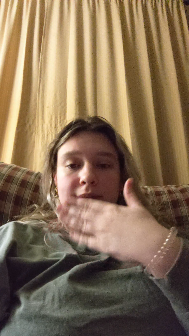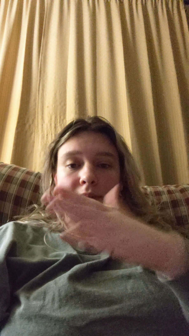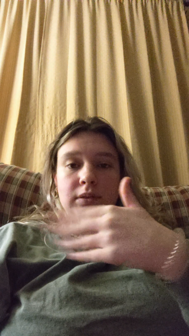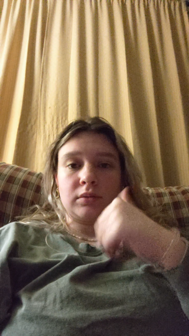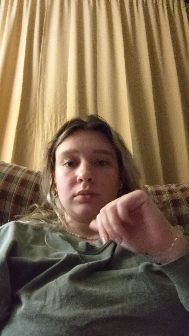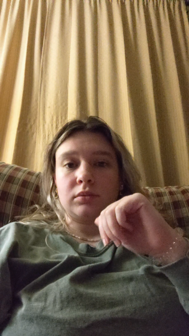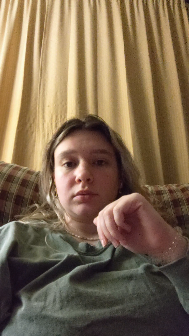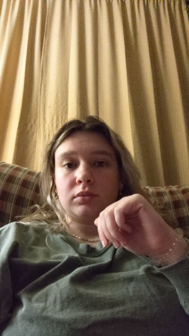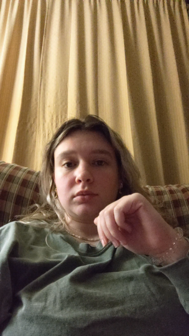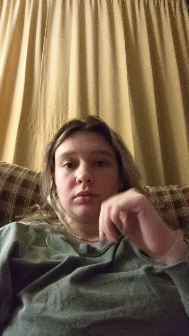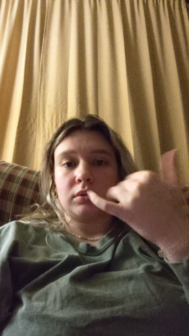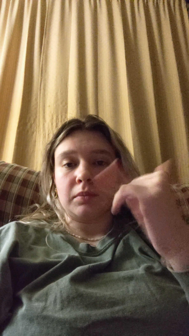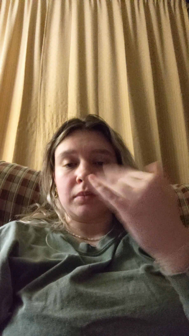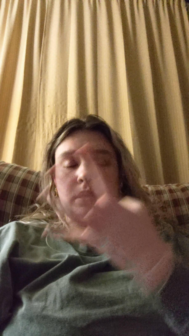playpen